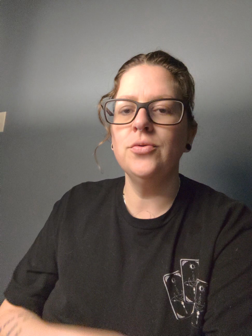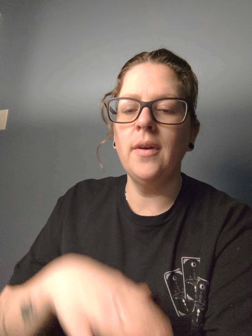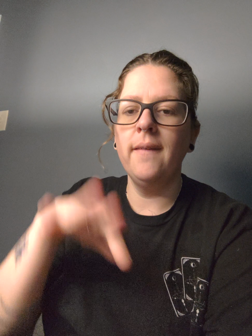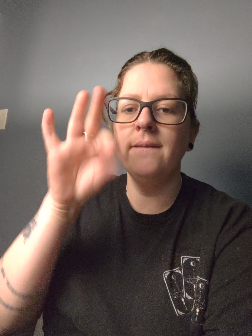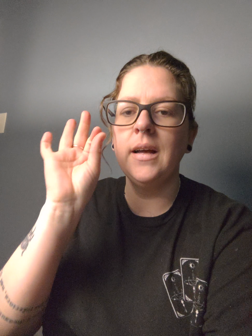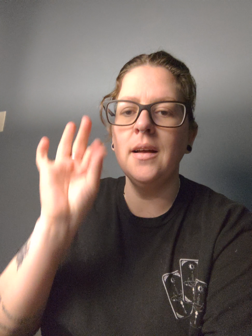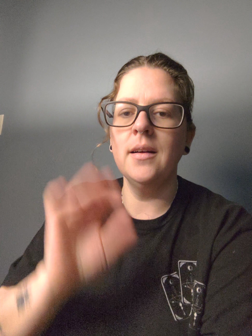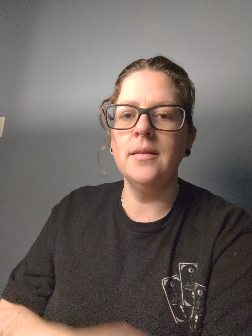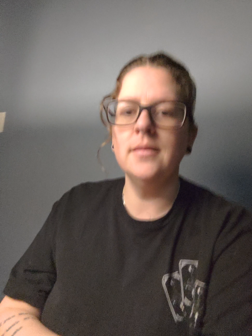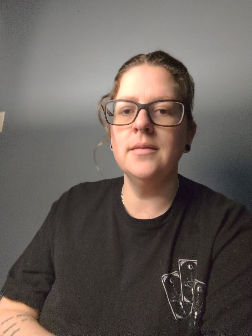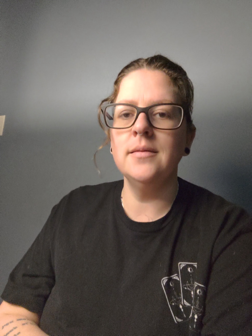find